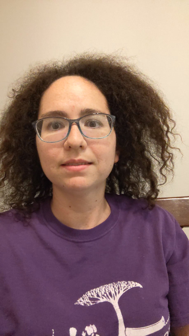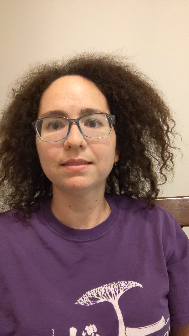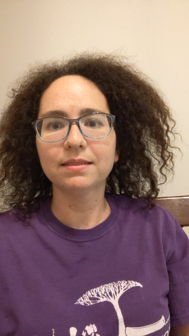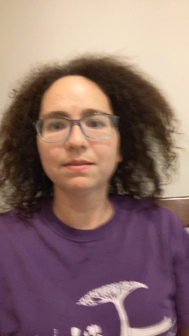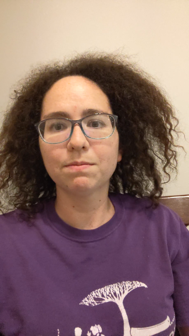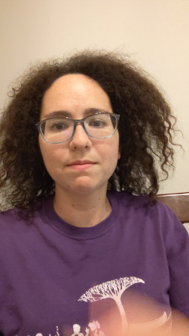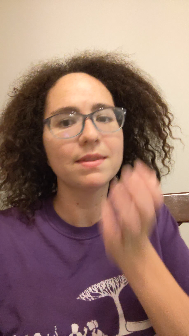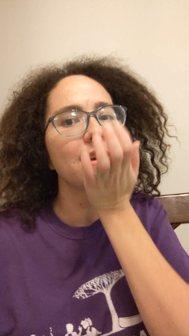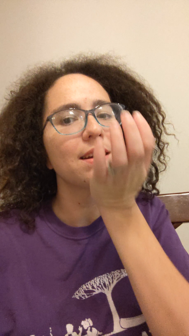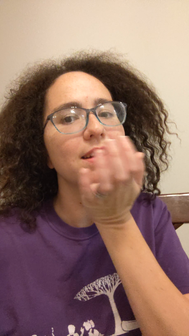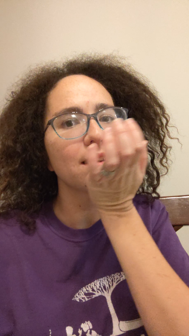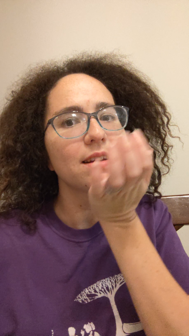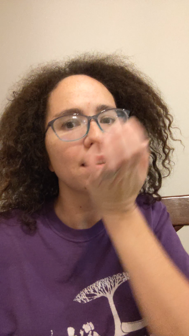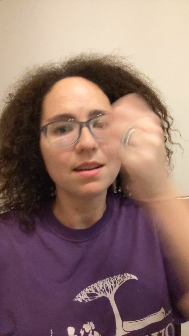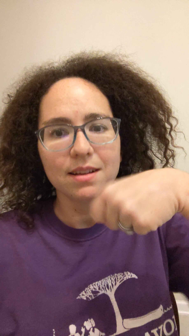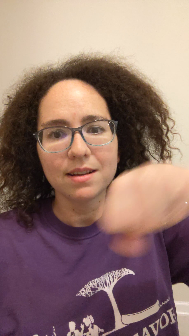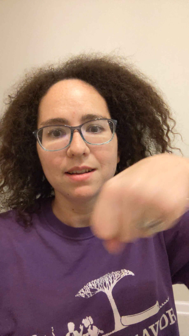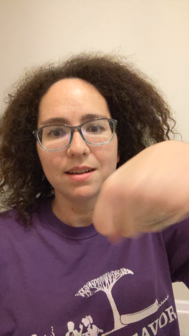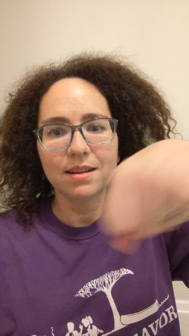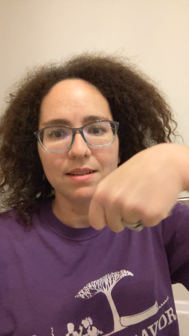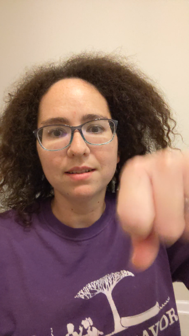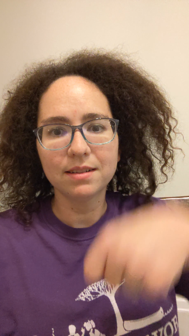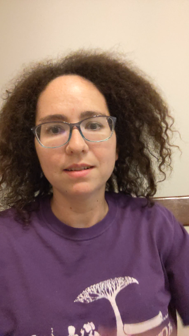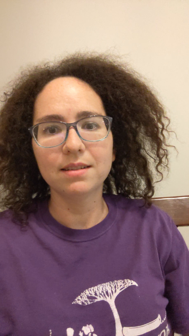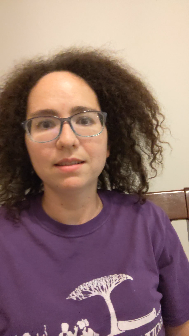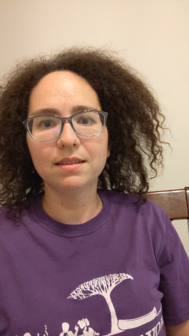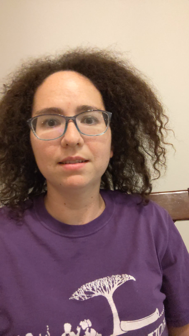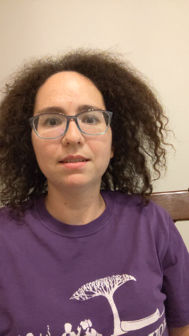lawn mower